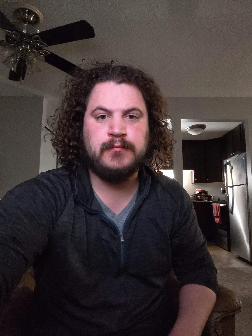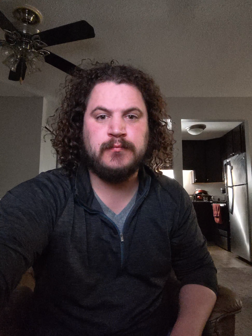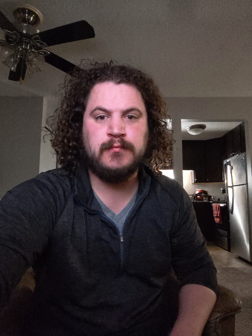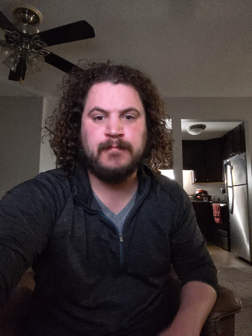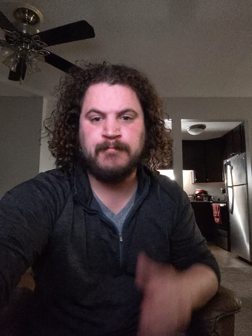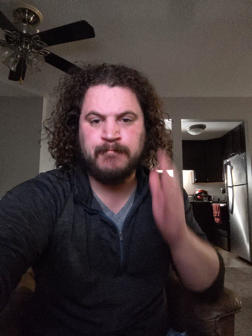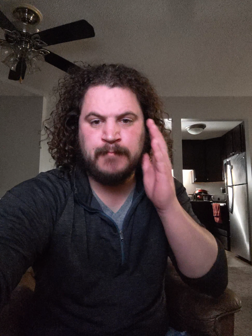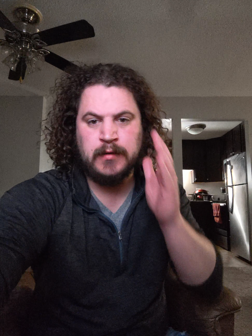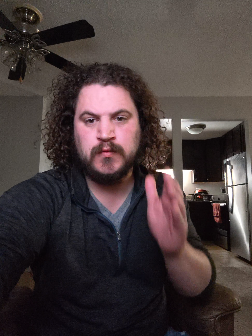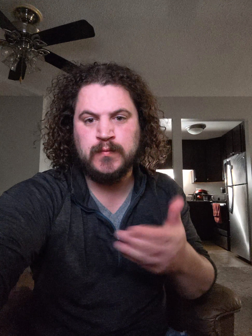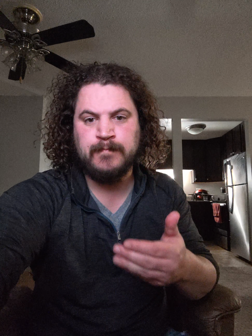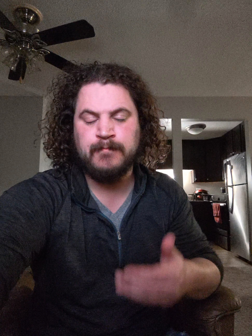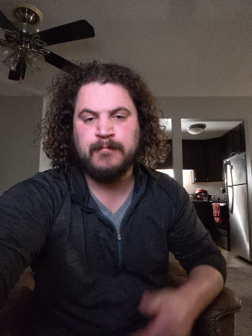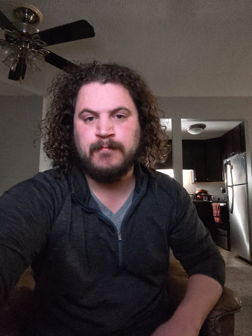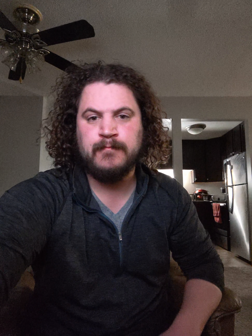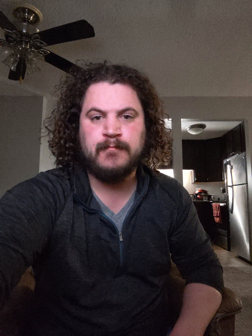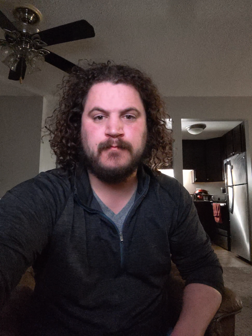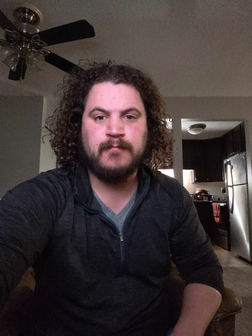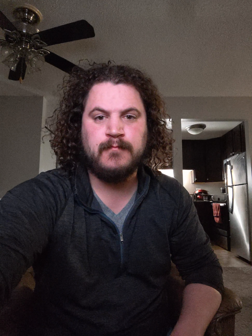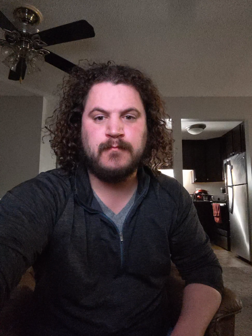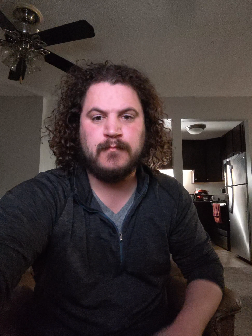bedroom